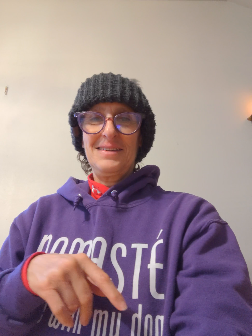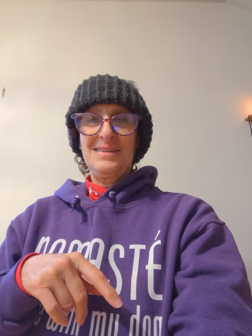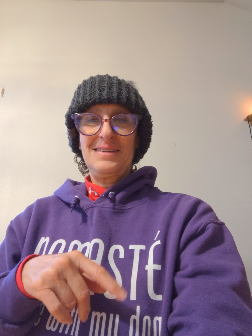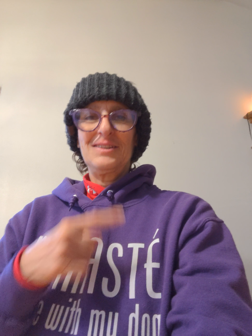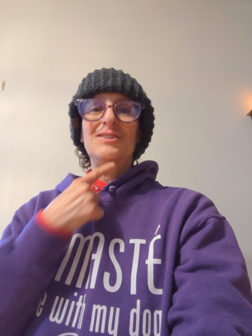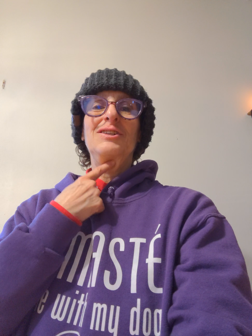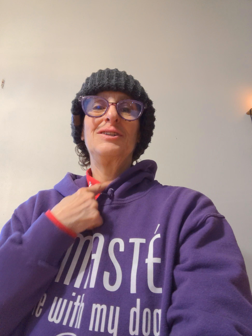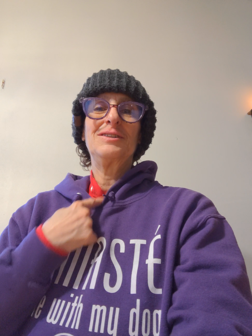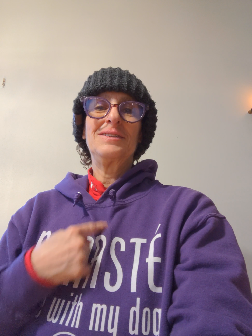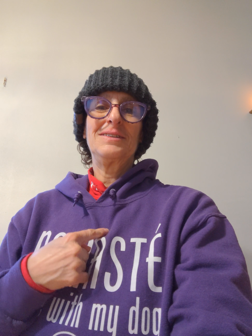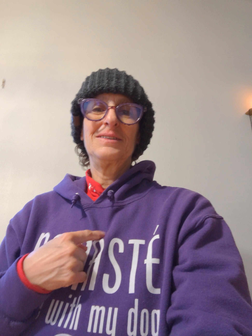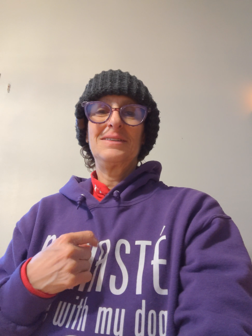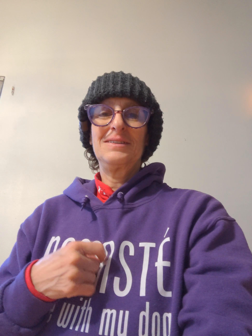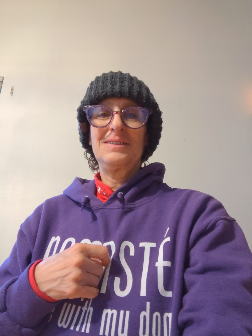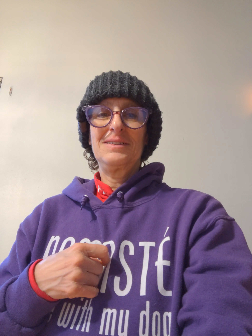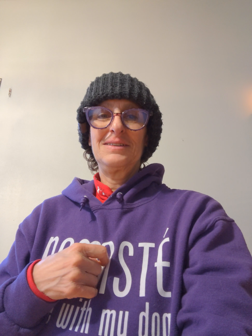thirsty